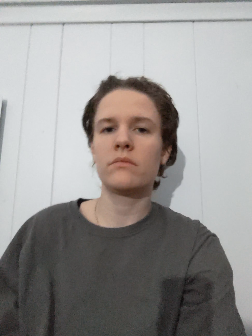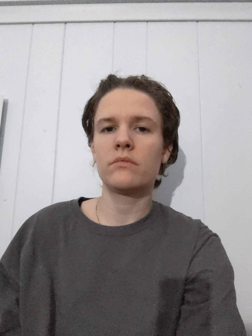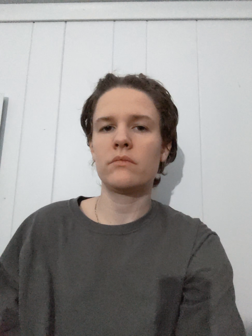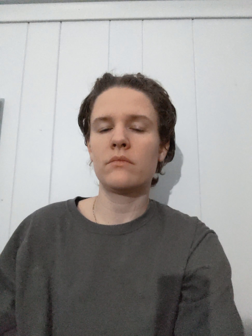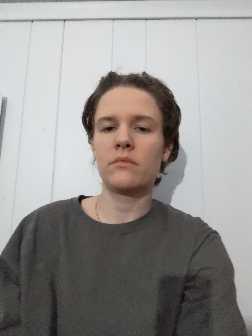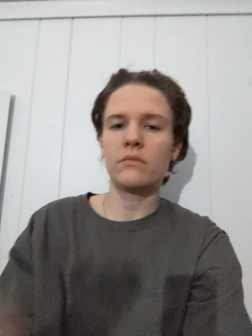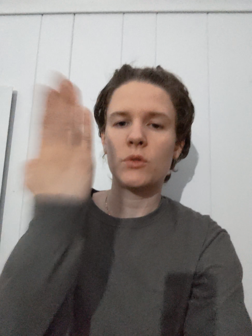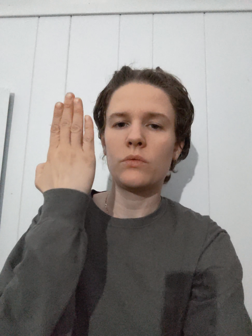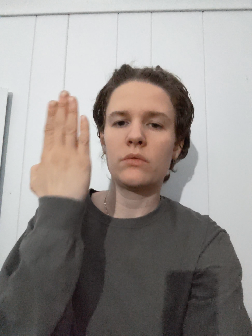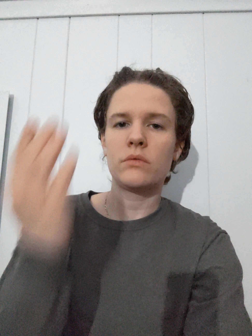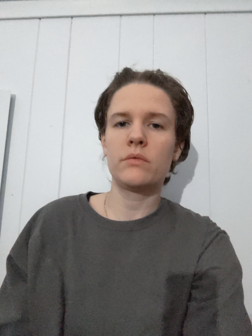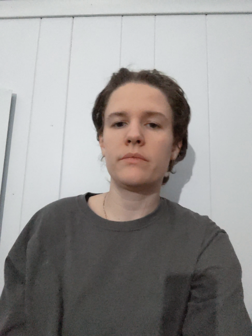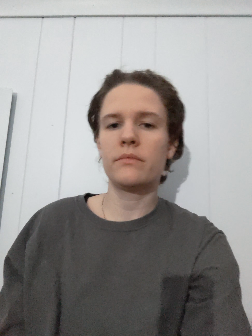morning